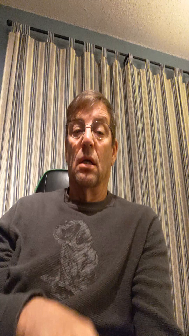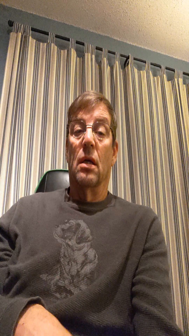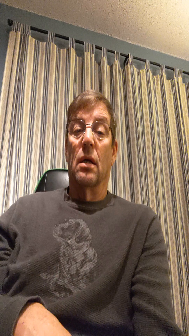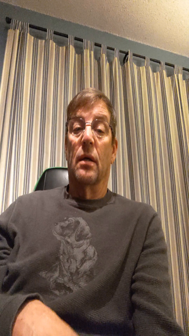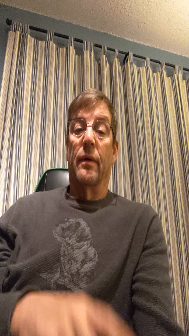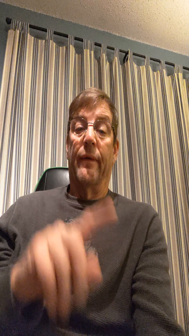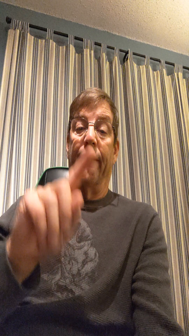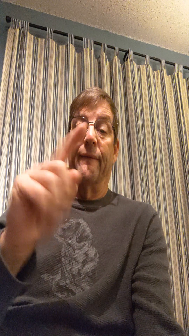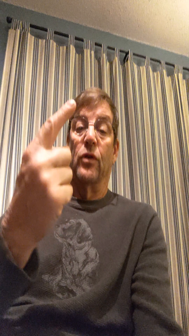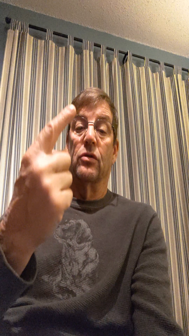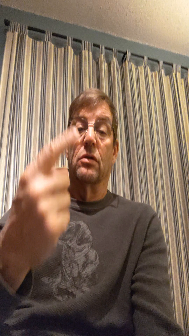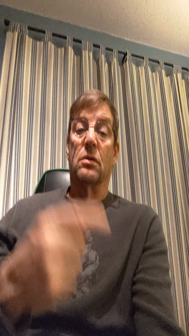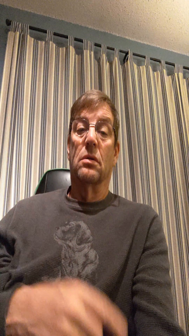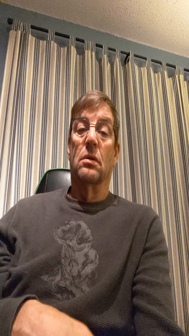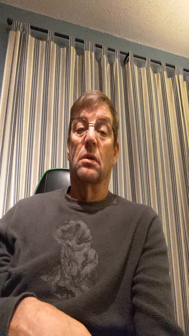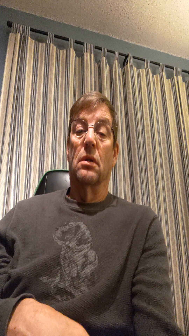first